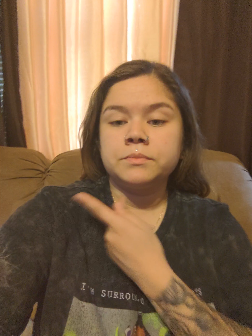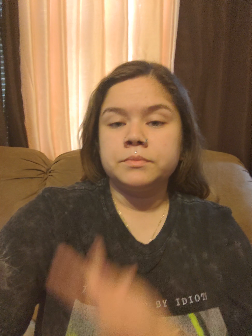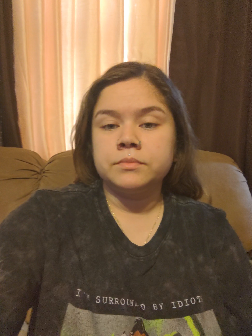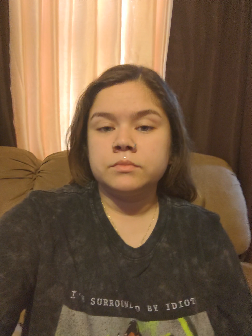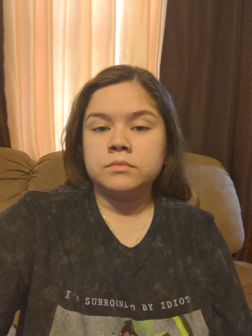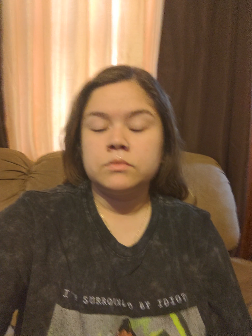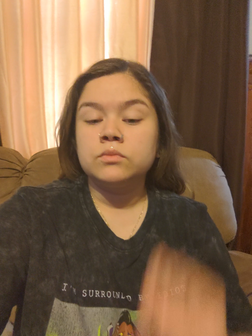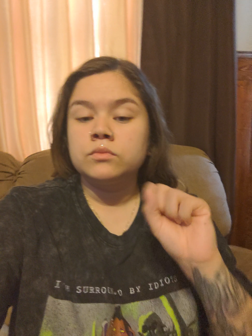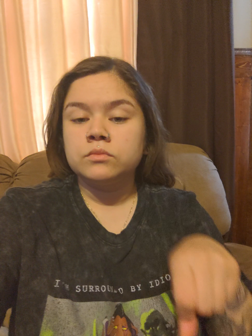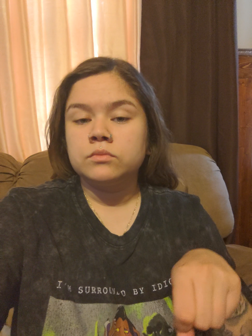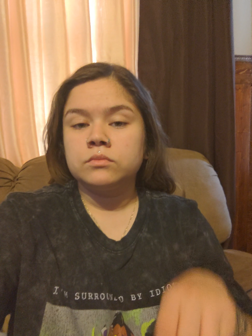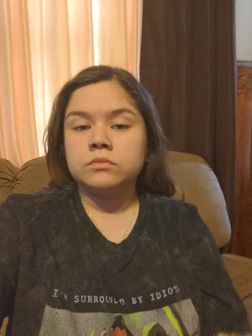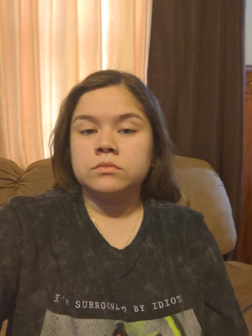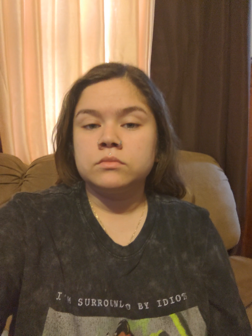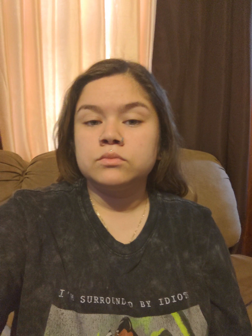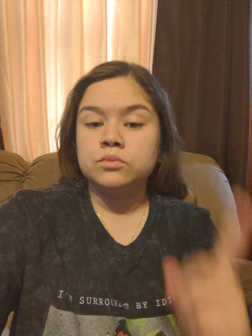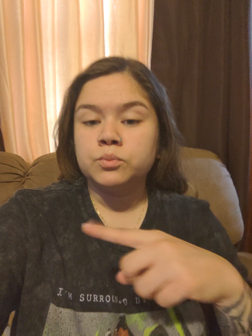could